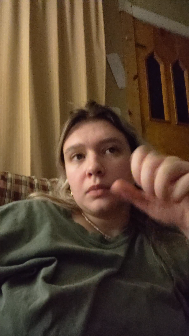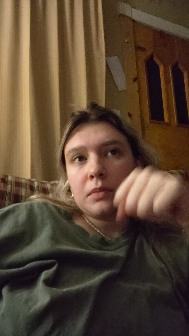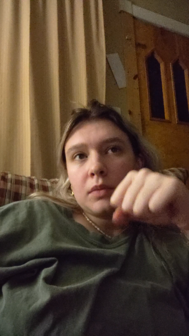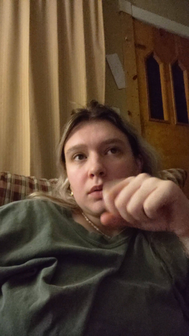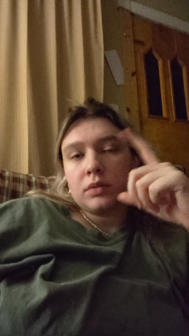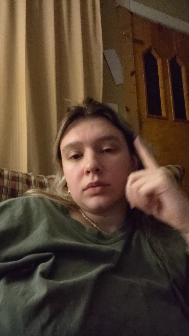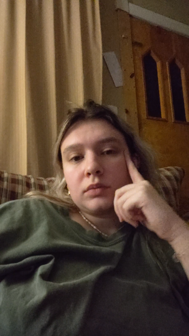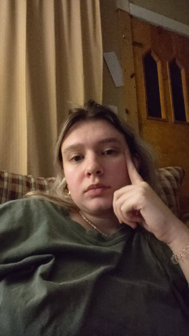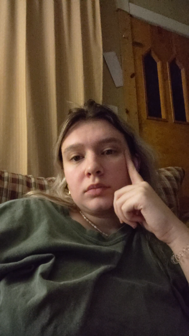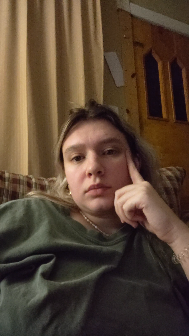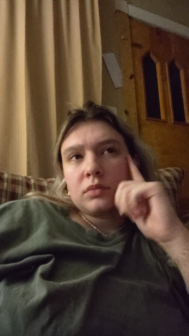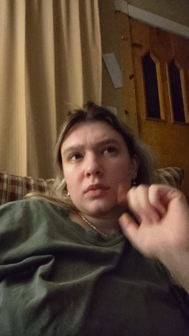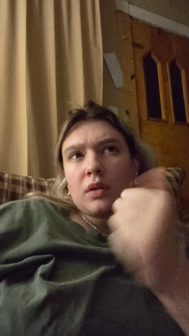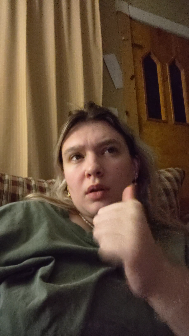how